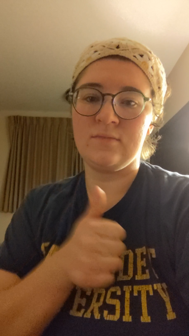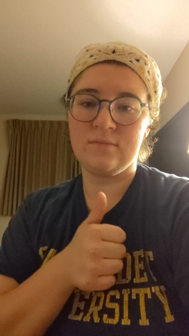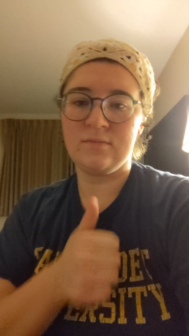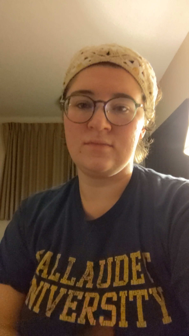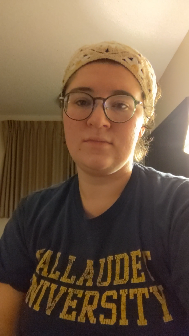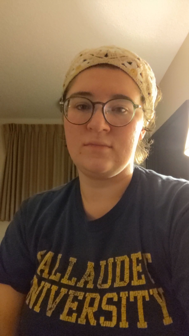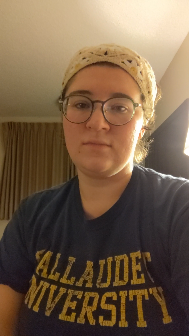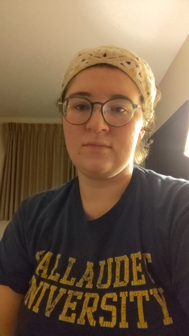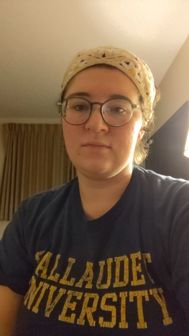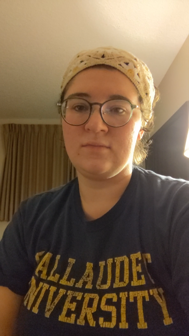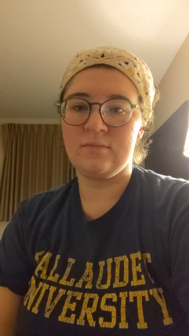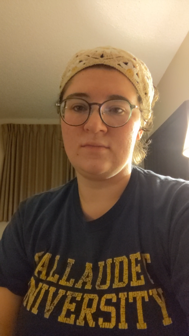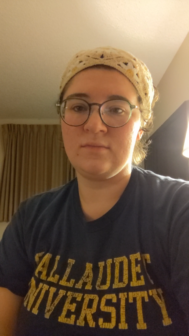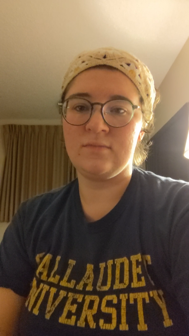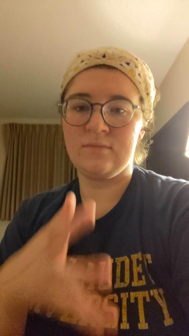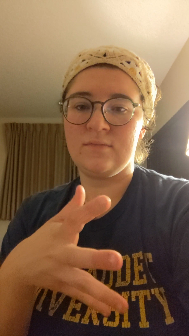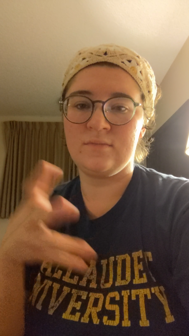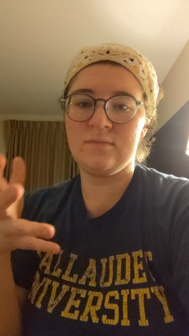much